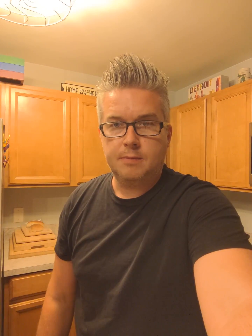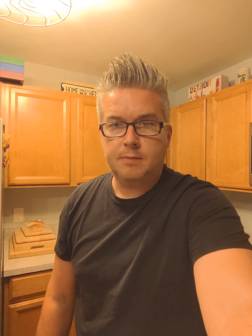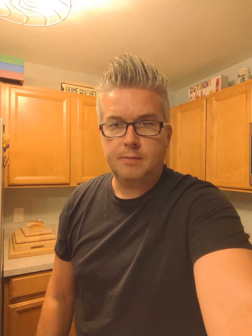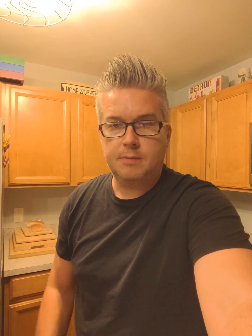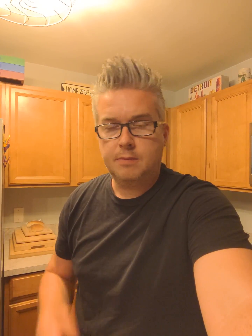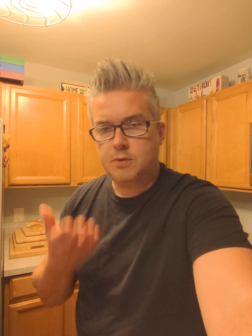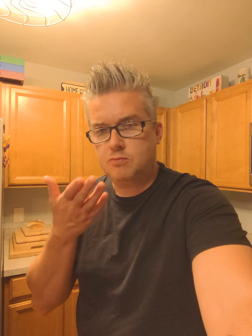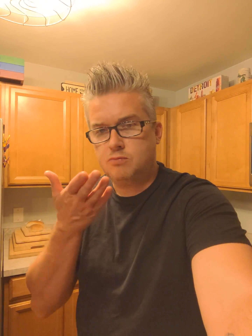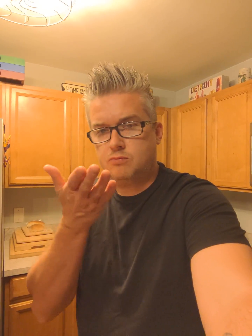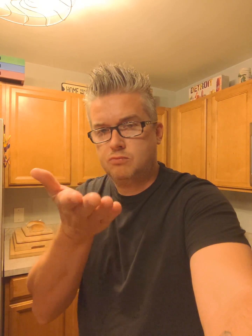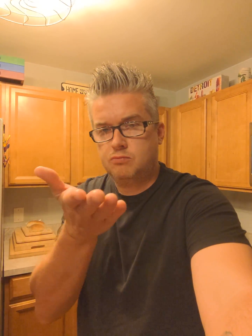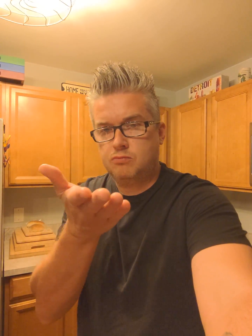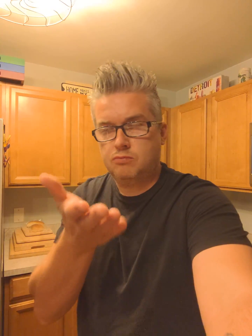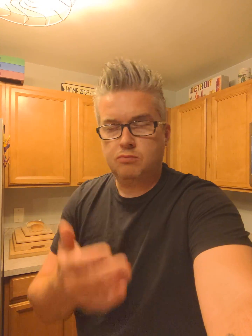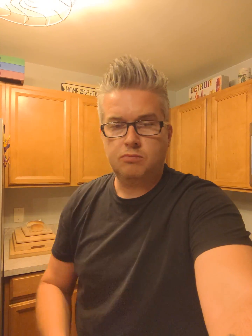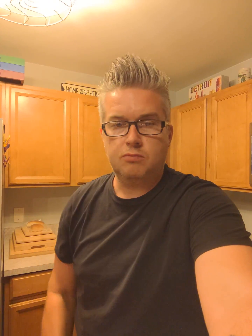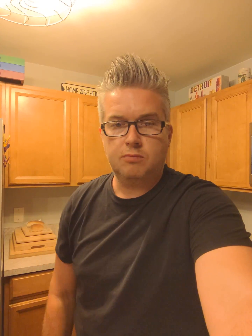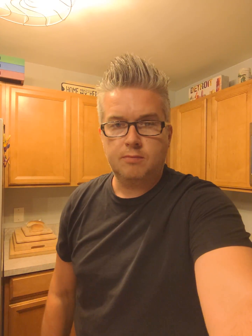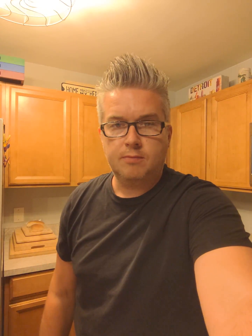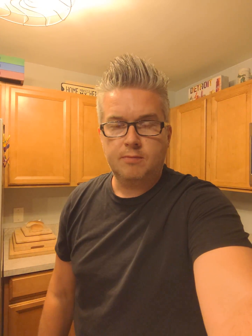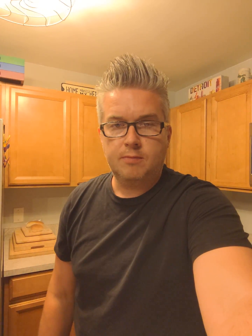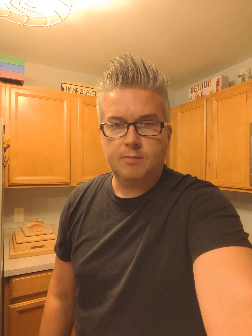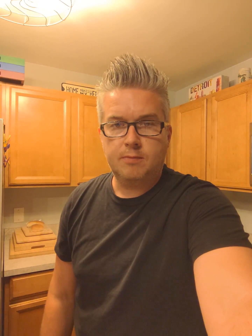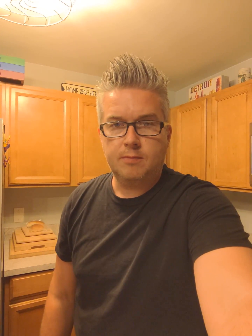oven